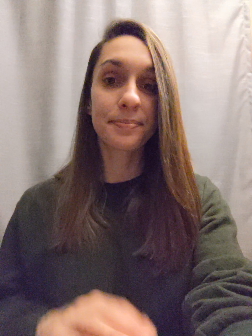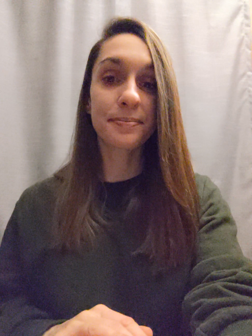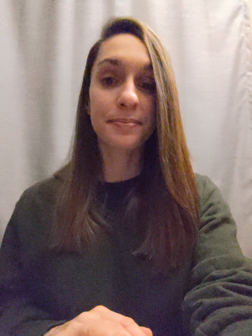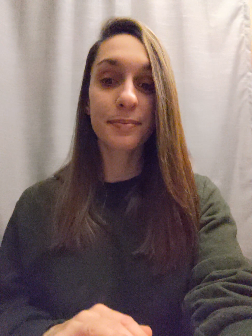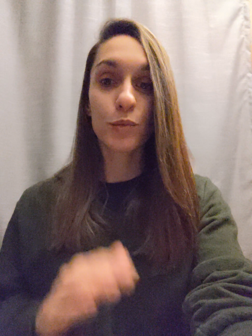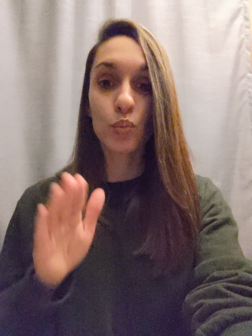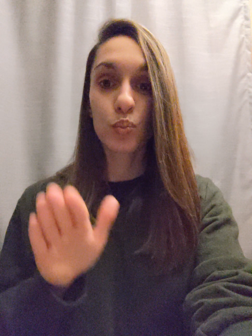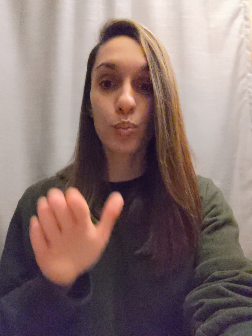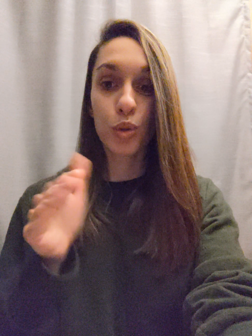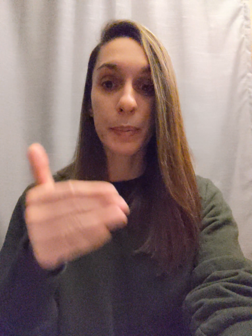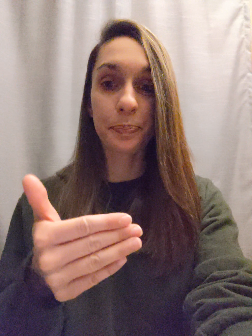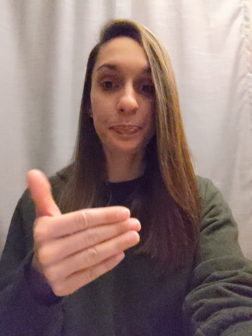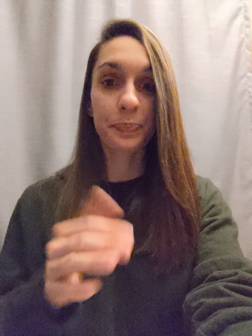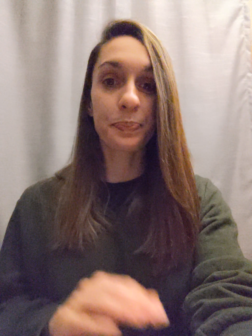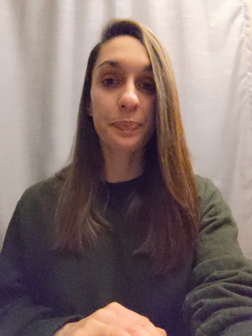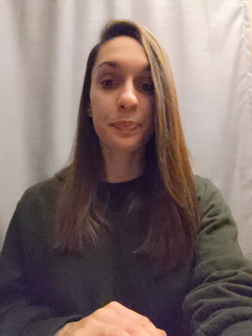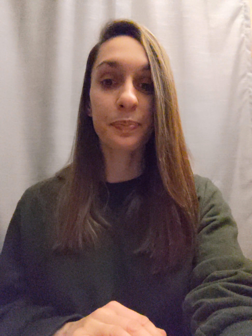room